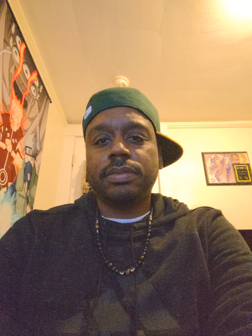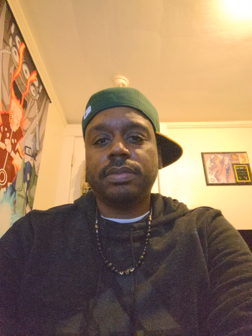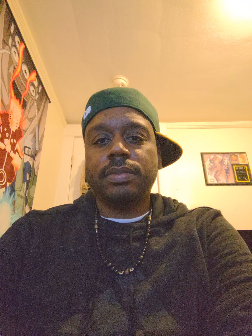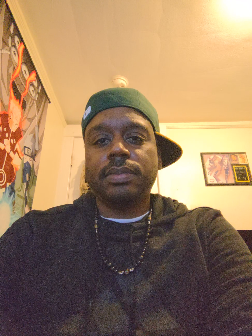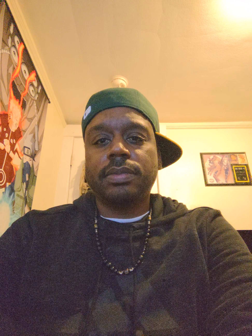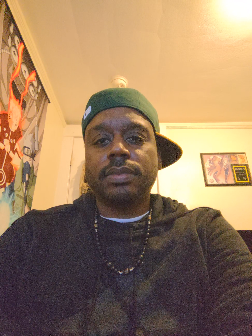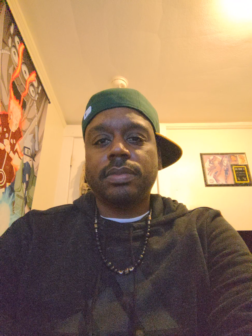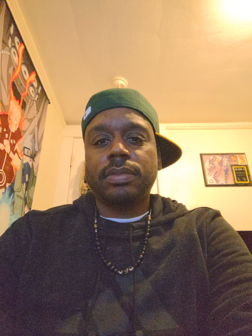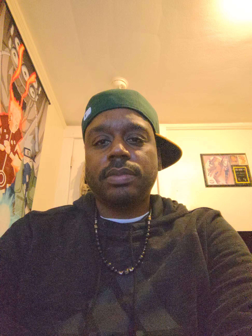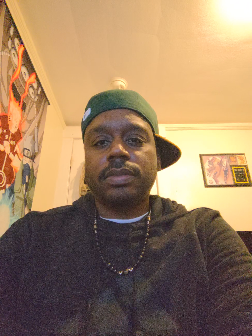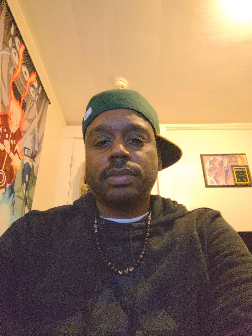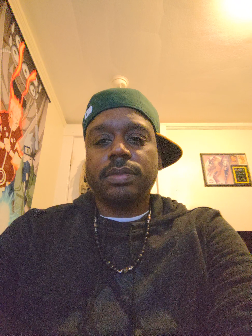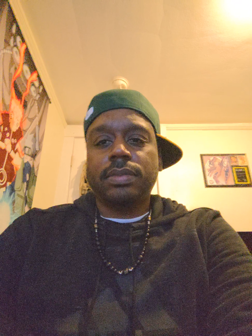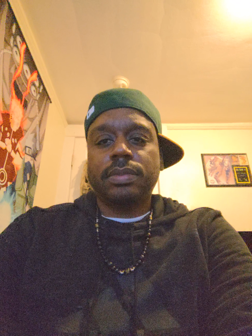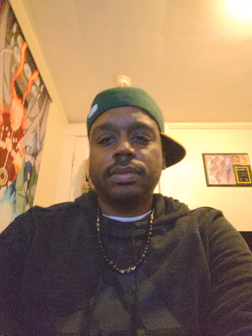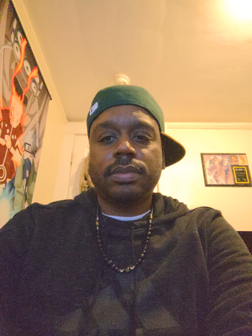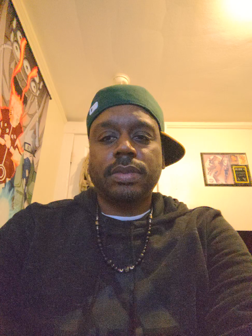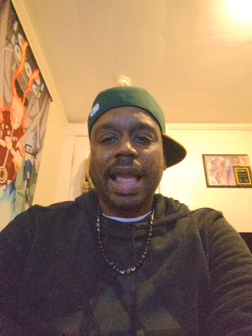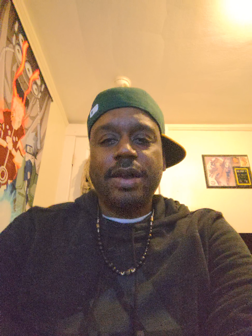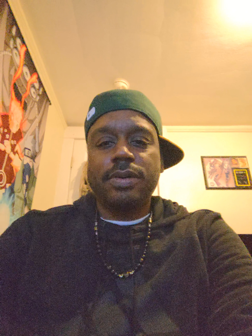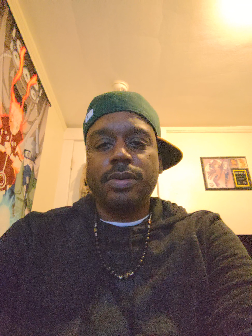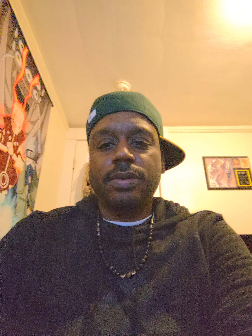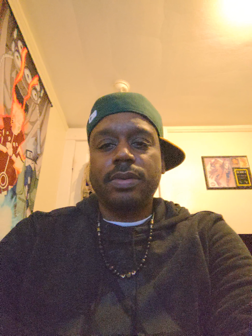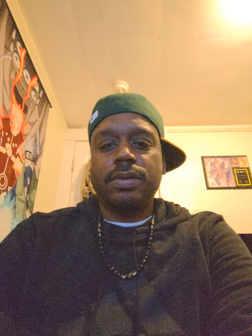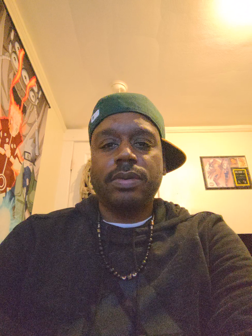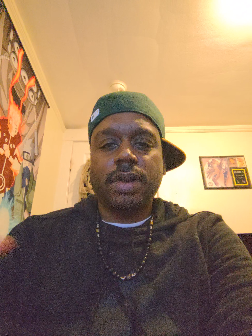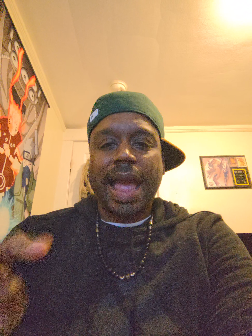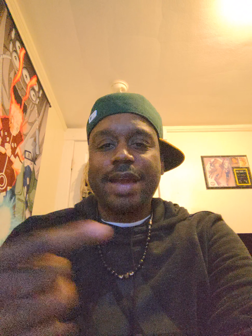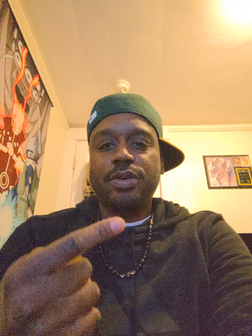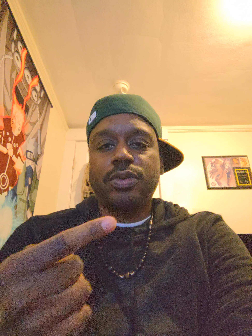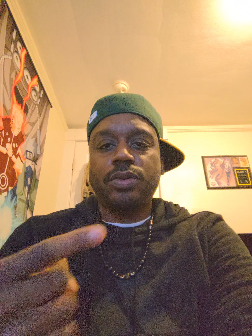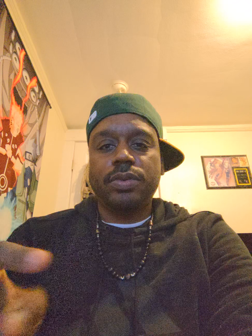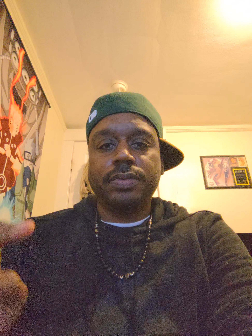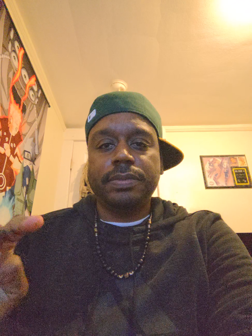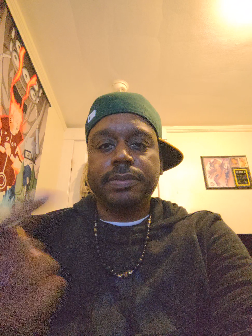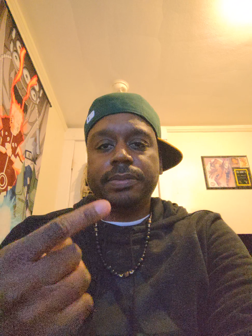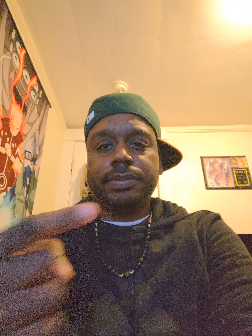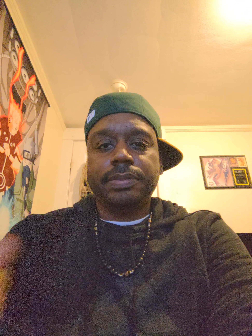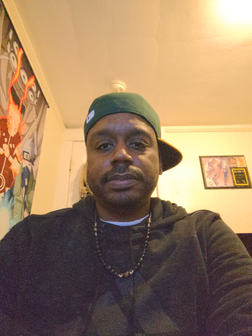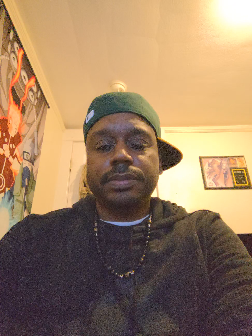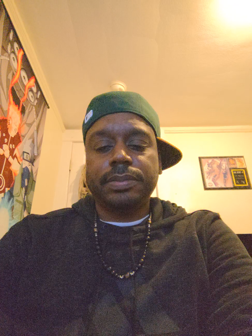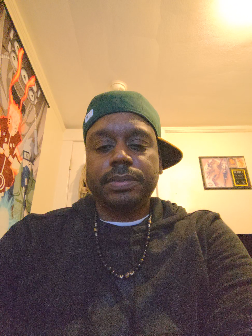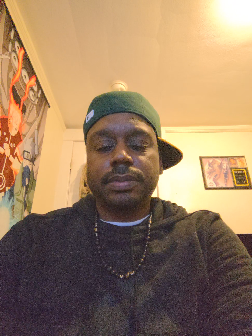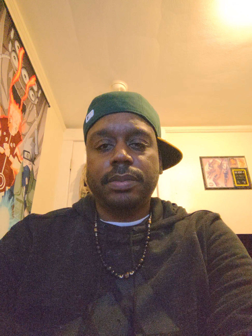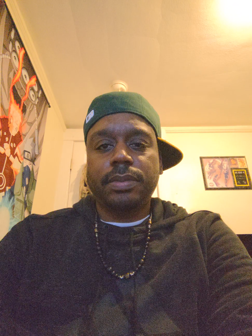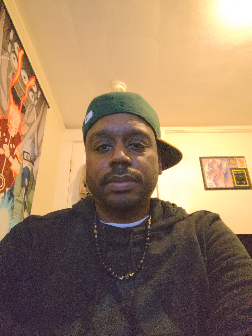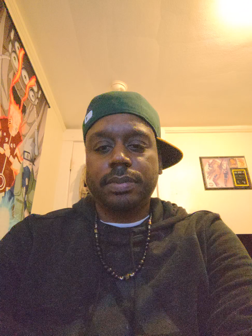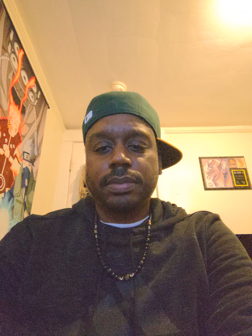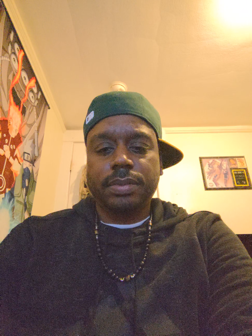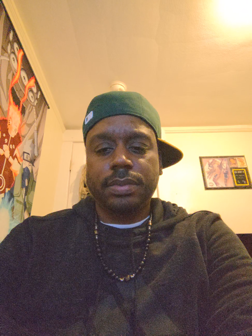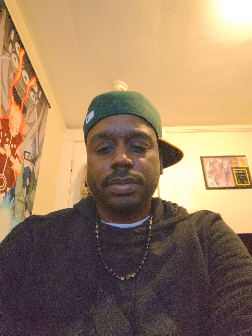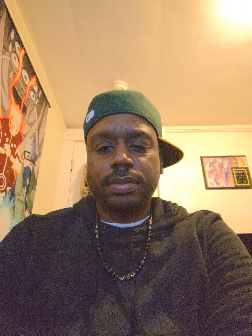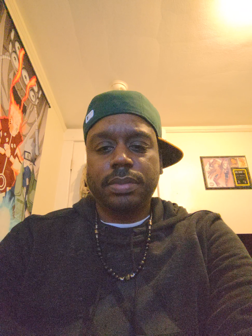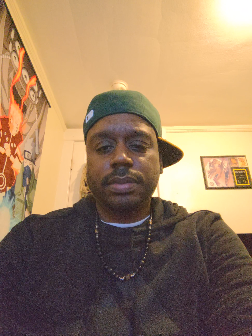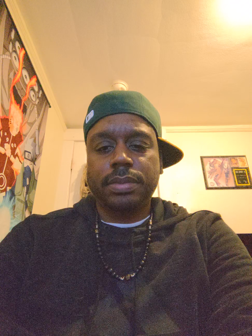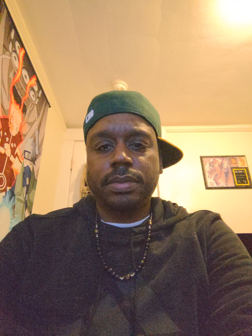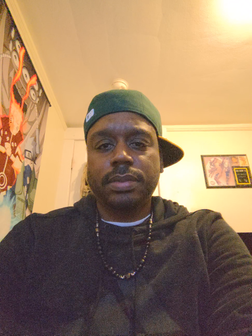owie